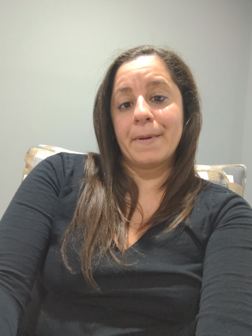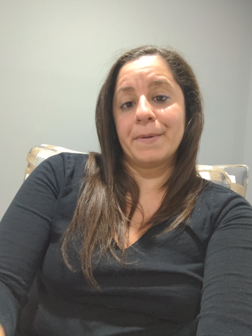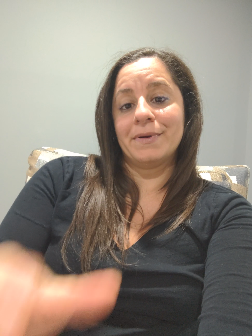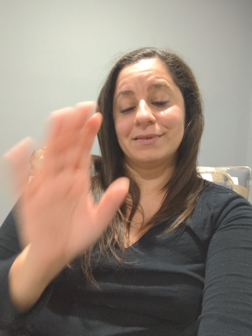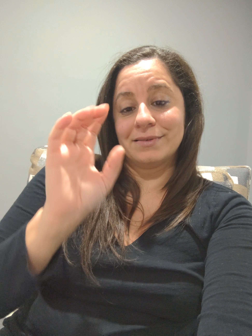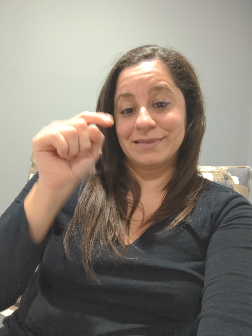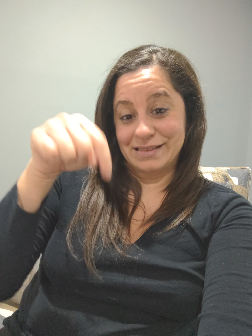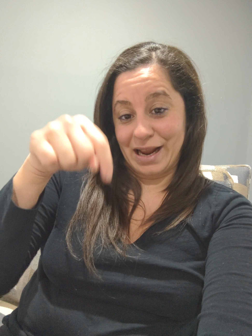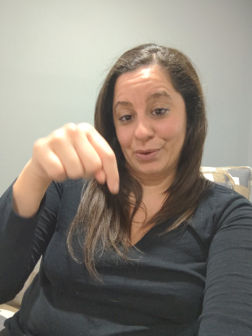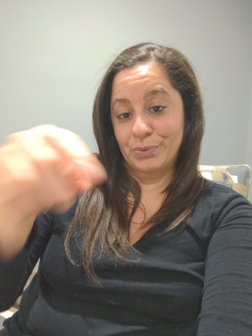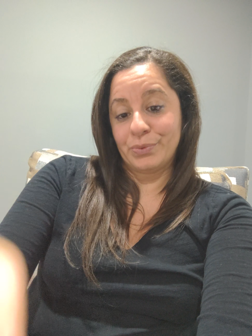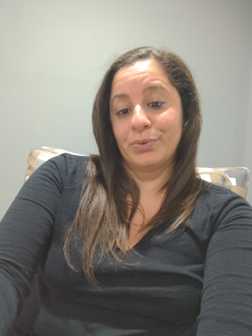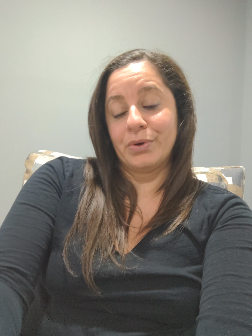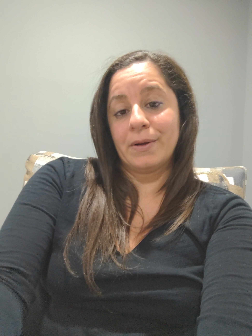down